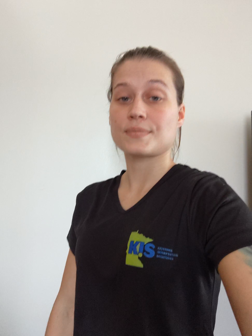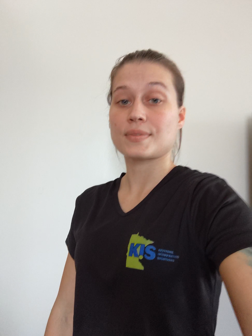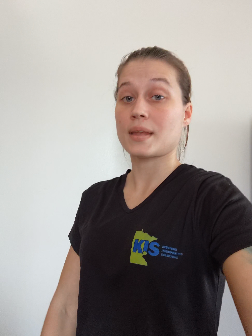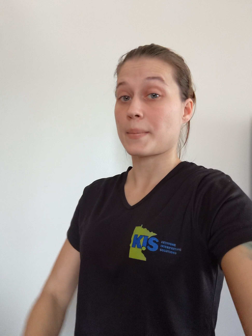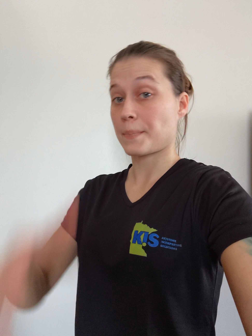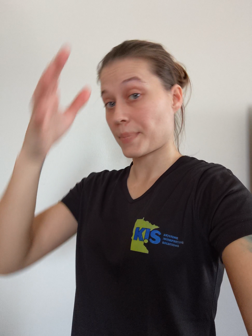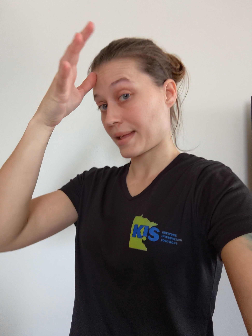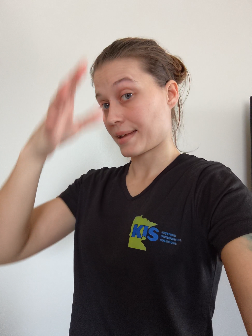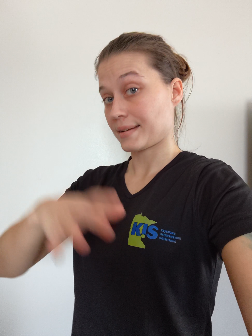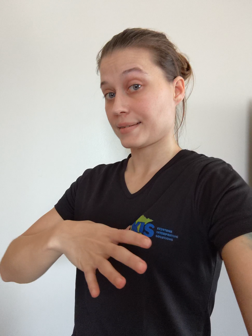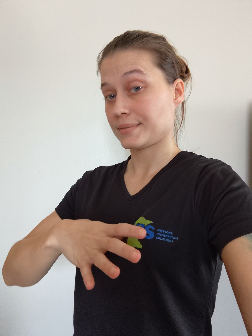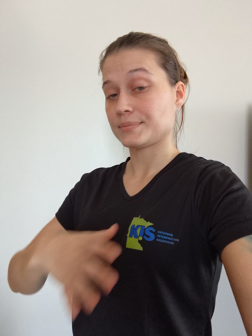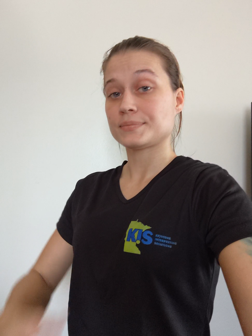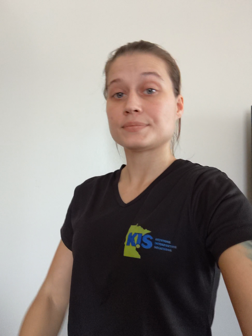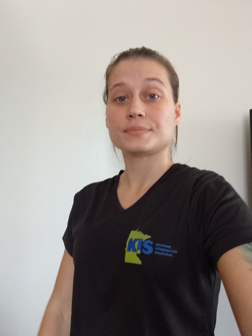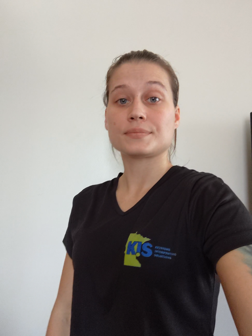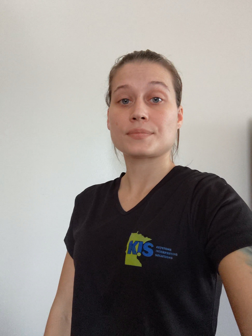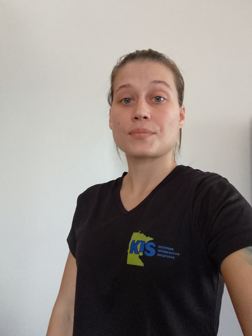man